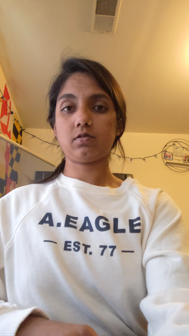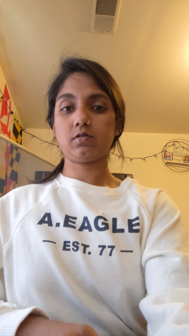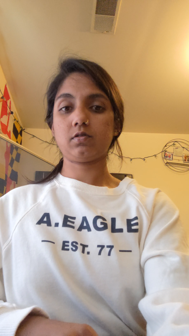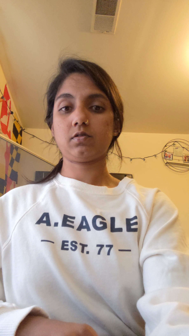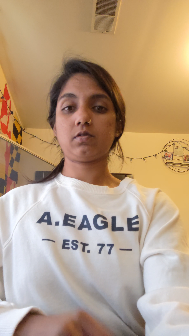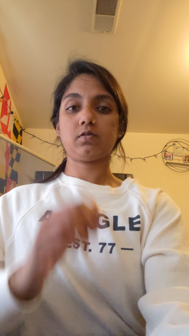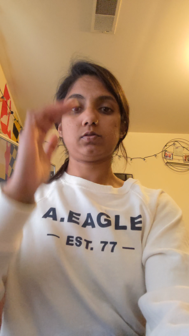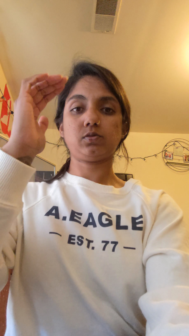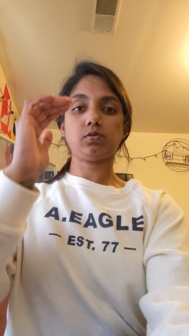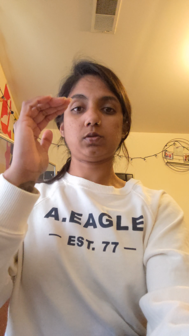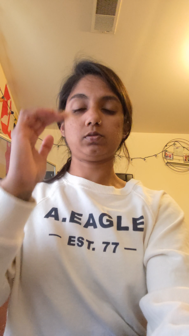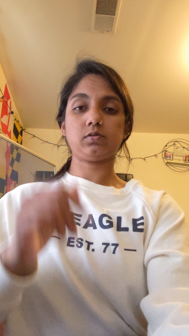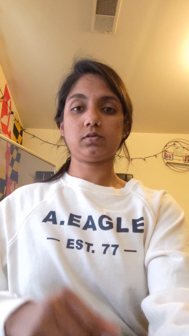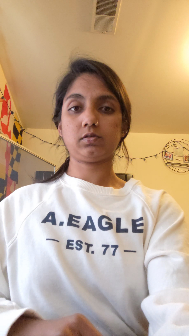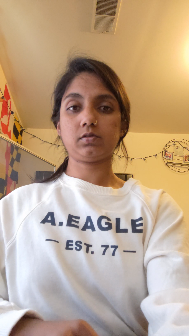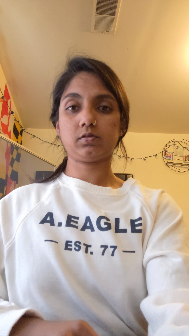short